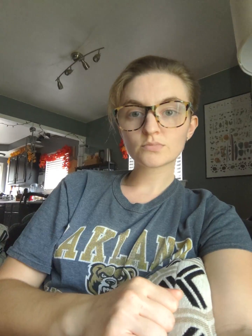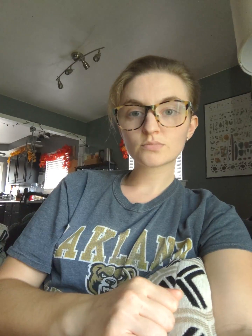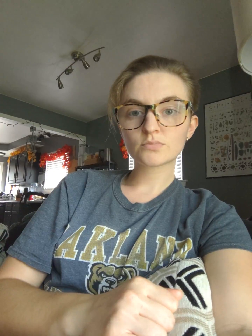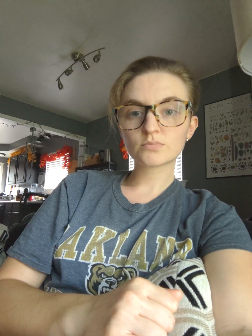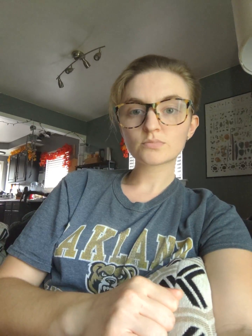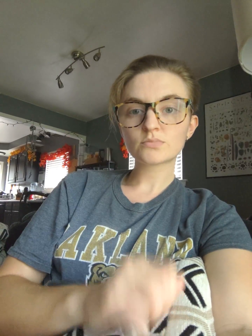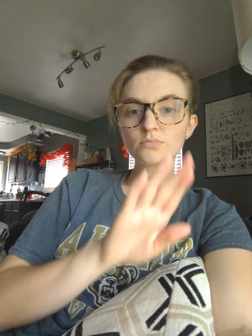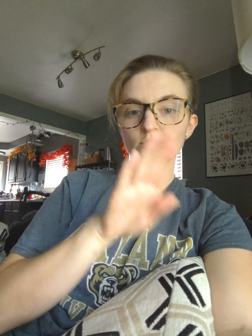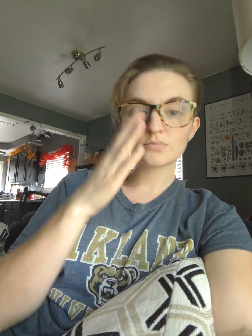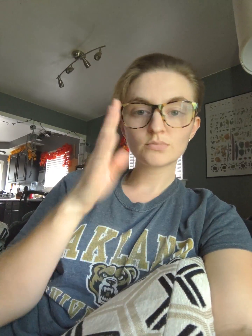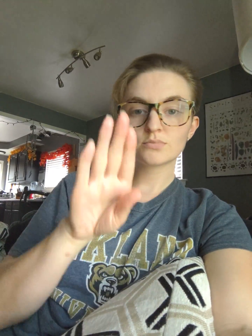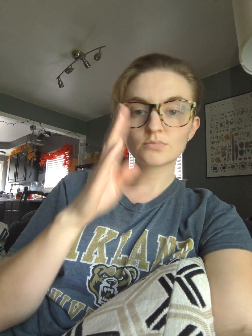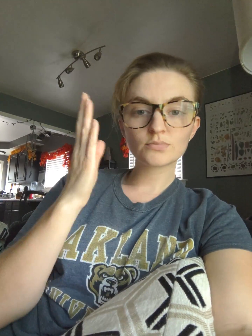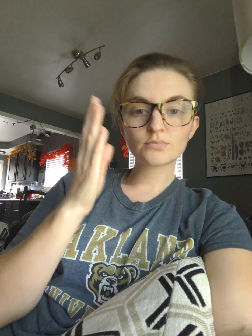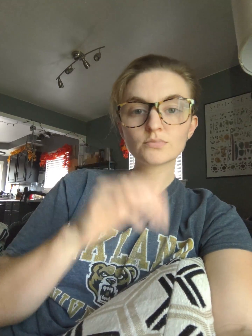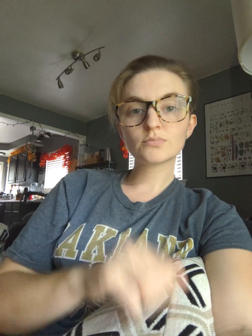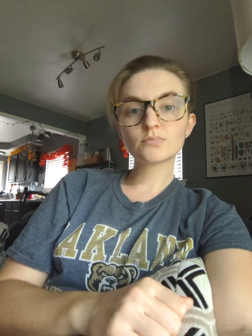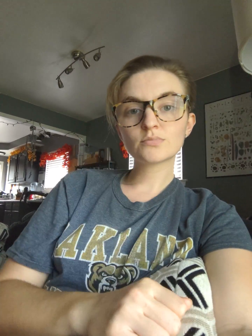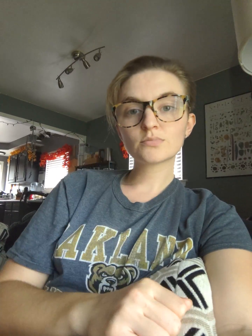door